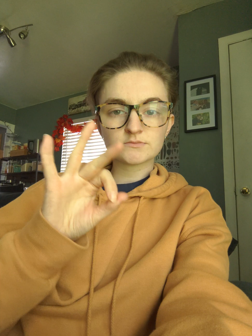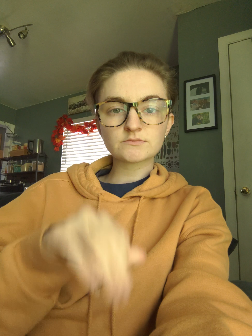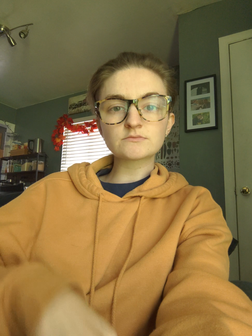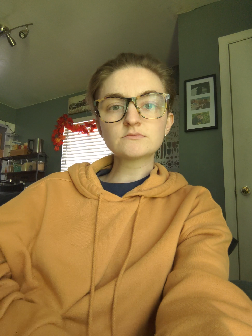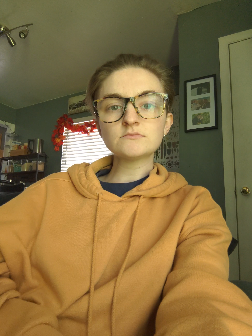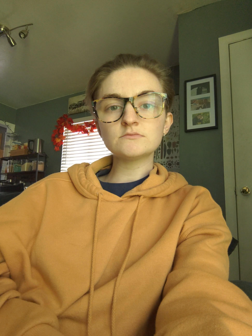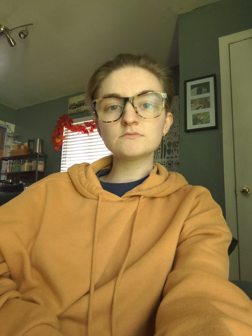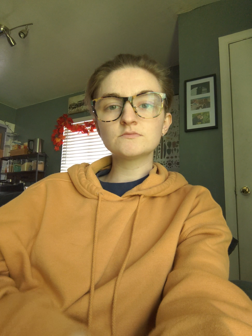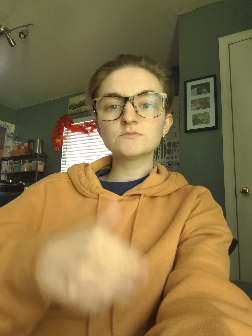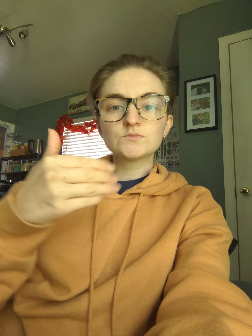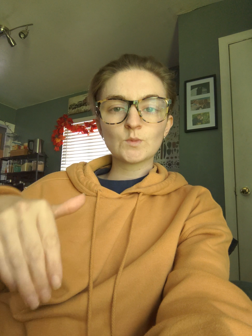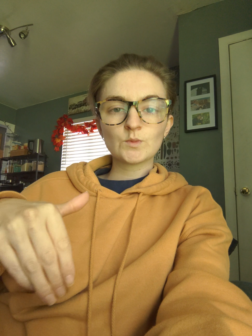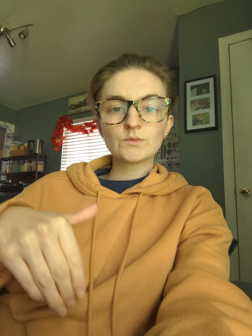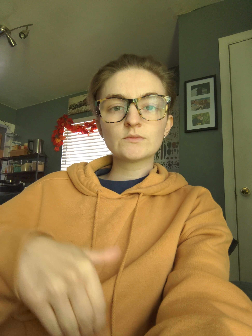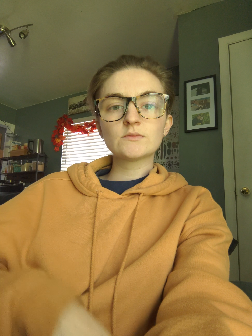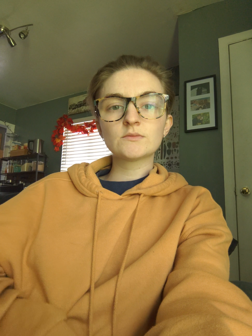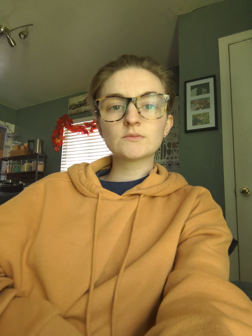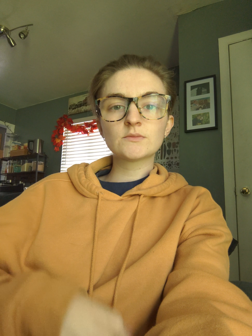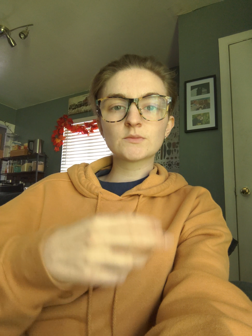shorts